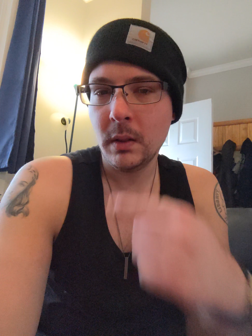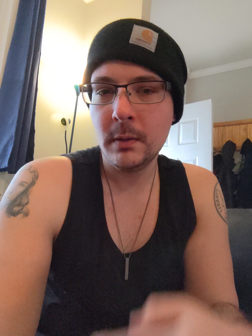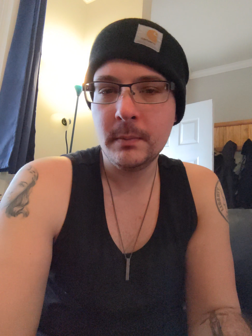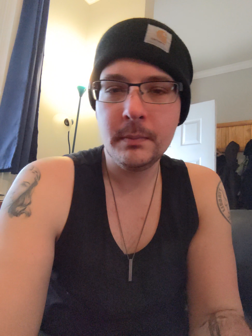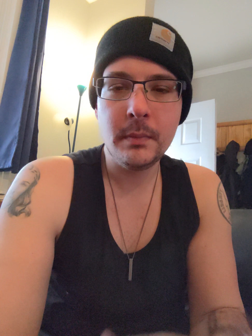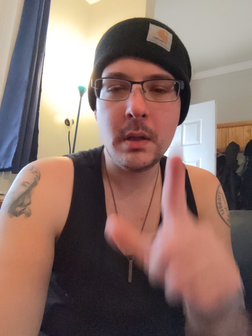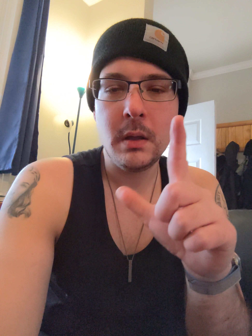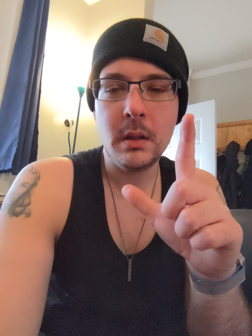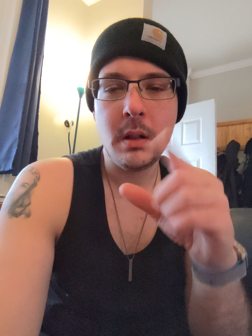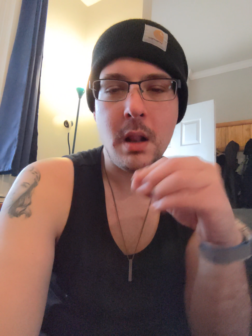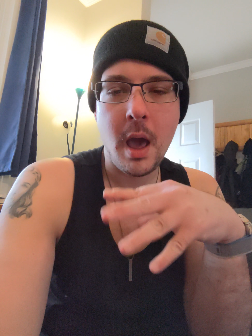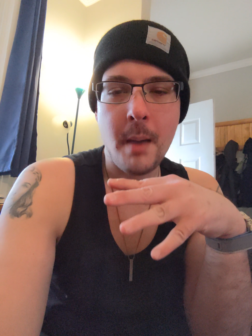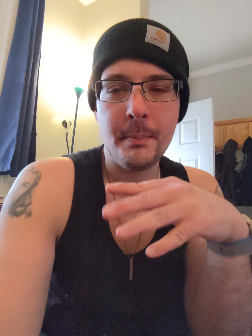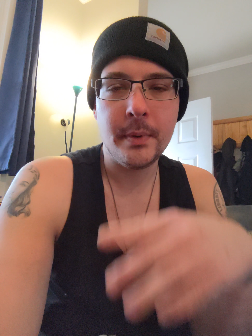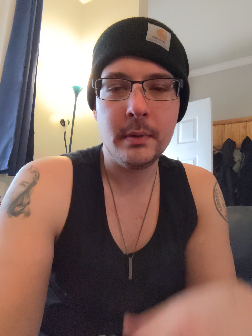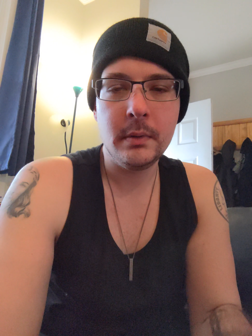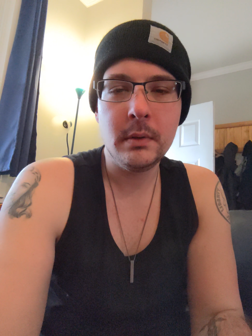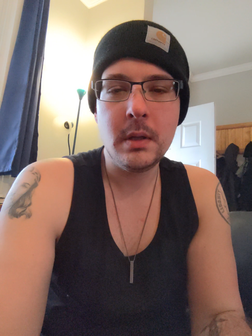lamp